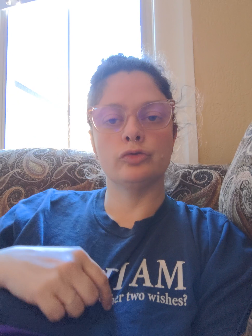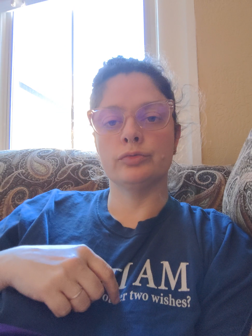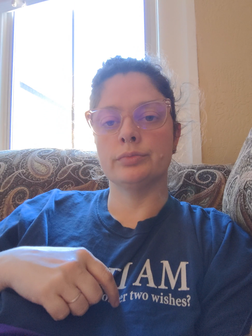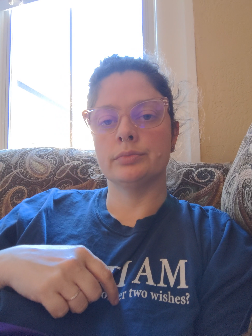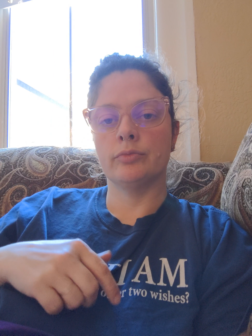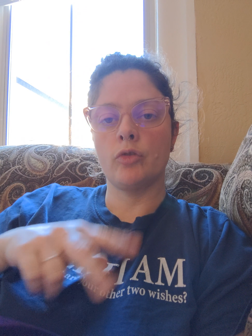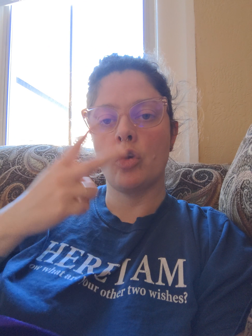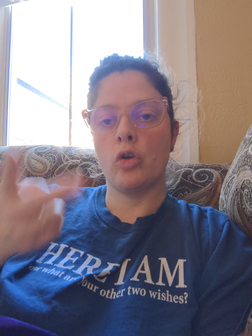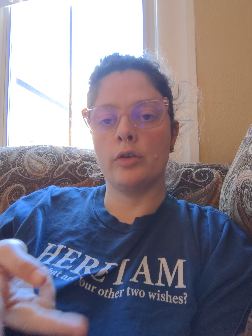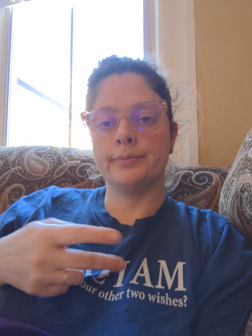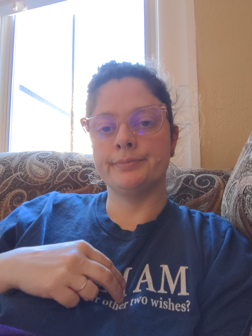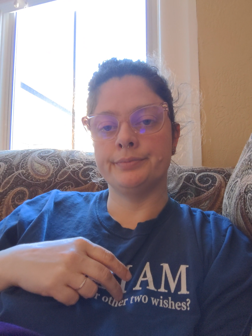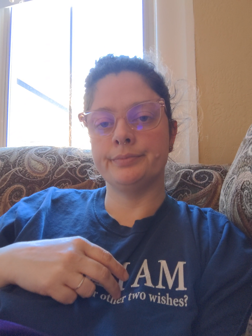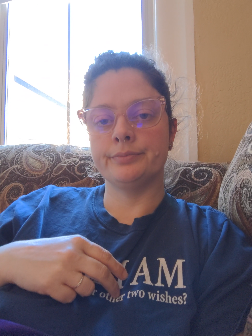fall